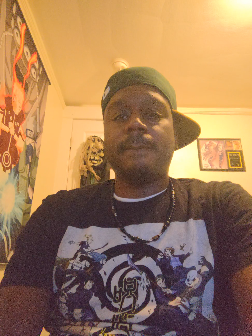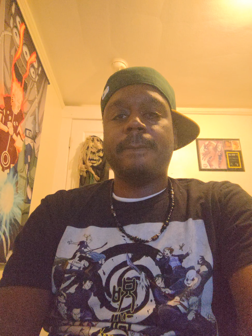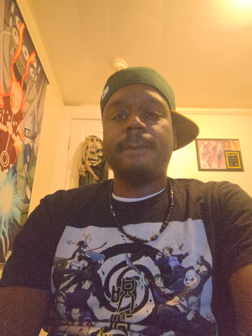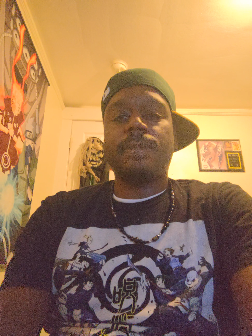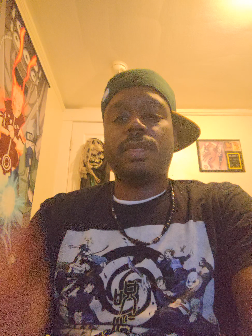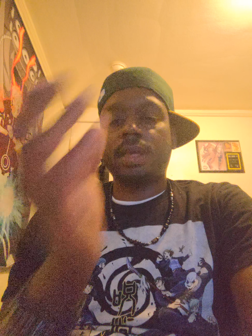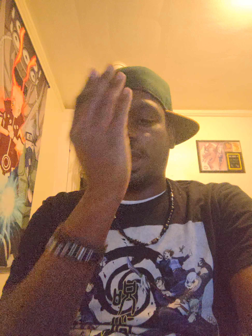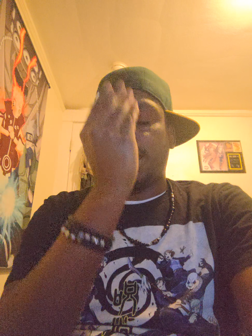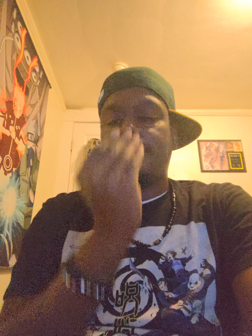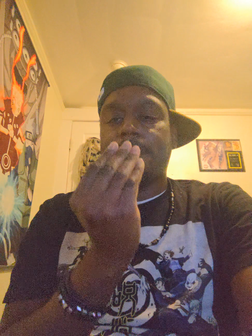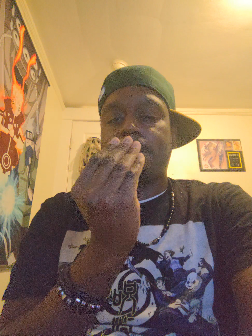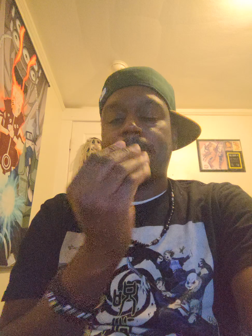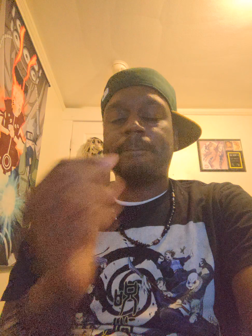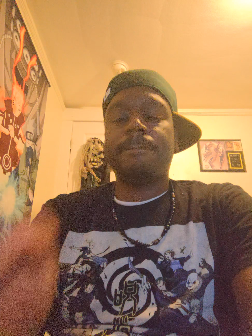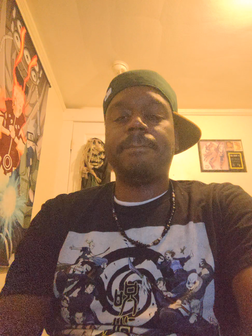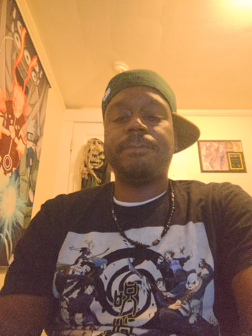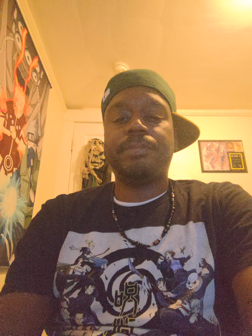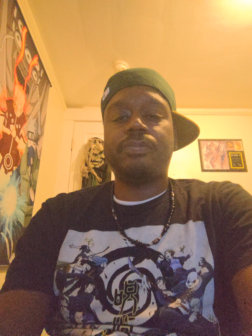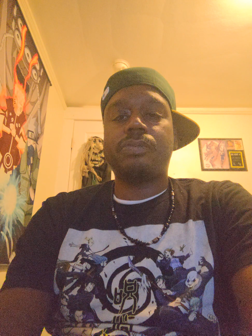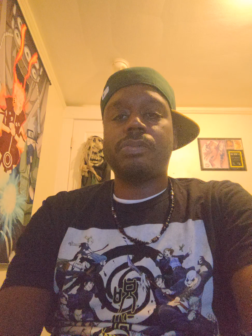sleep